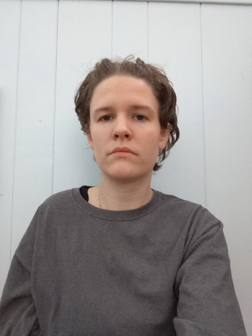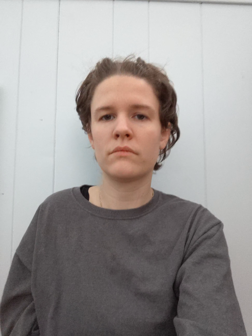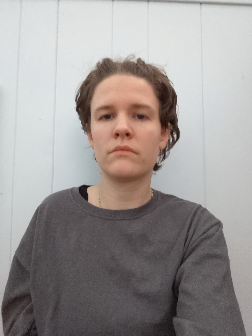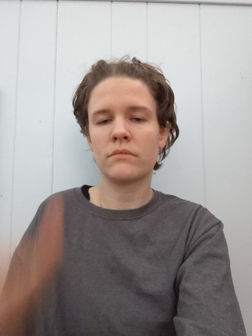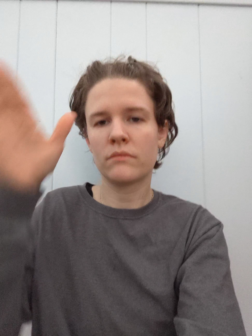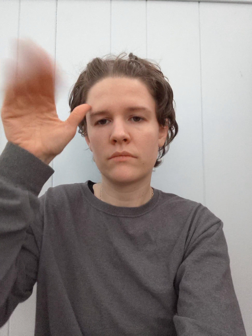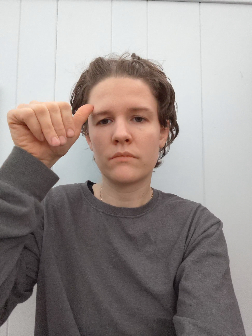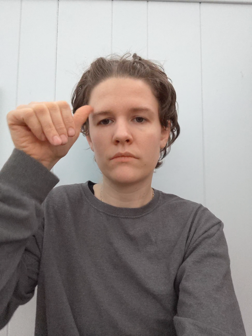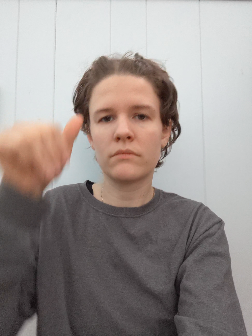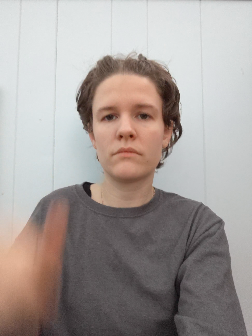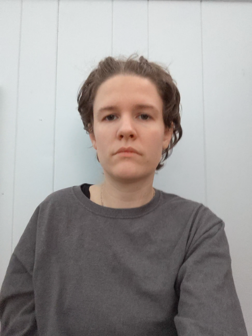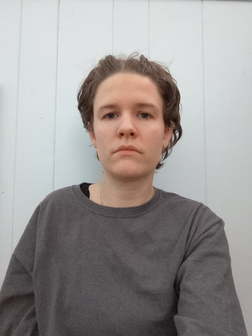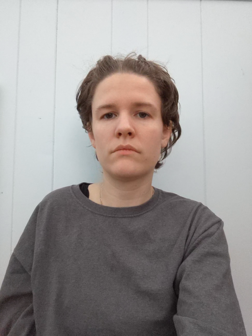donkey